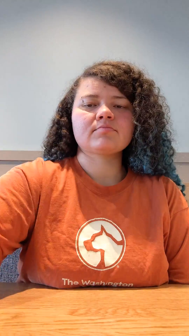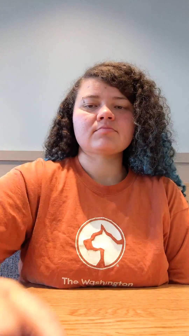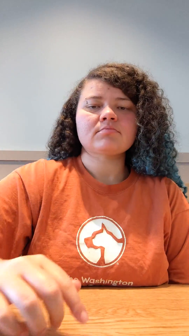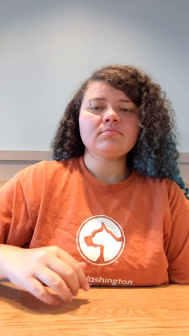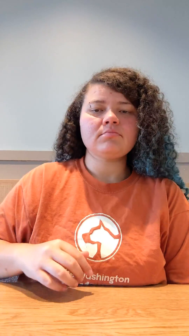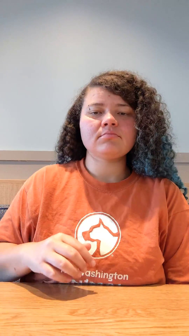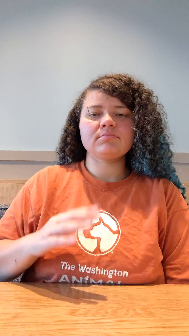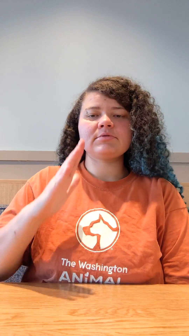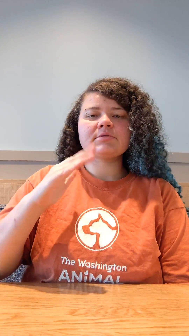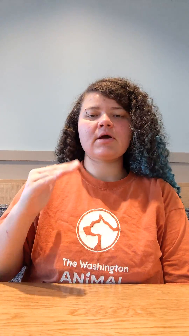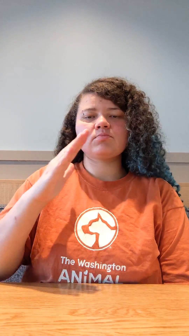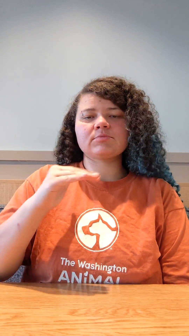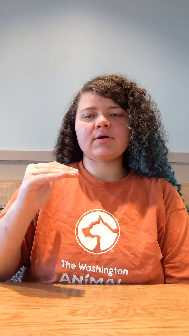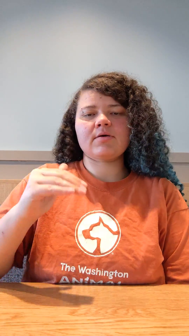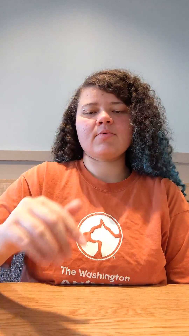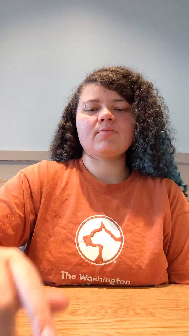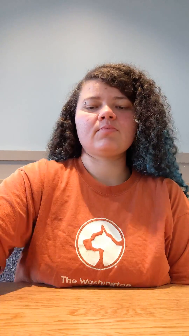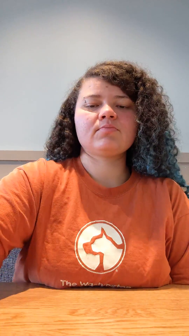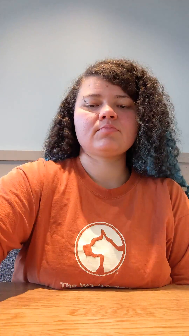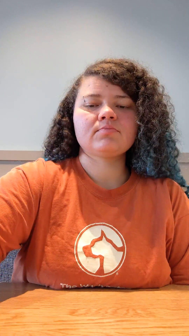downtown